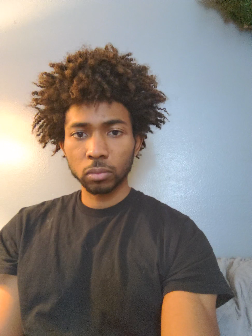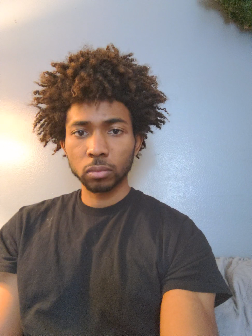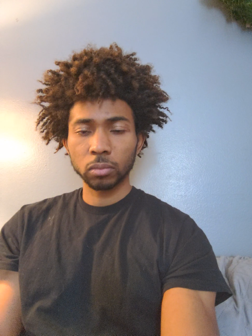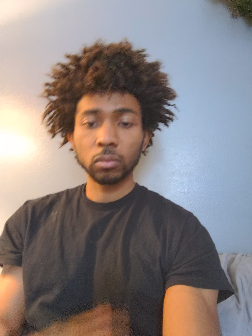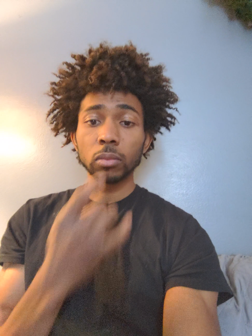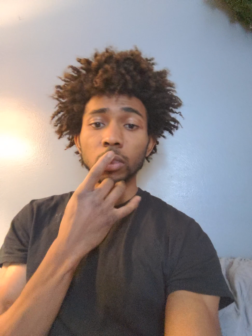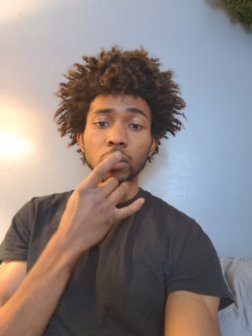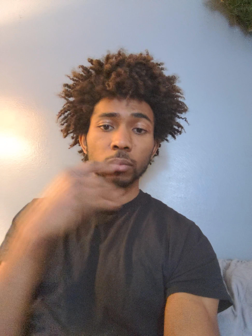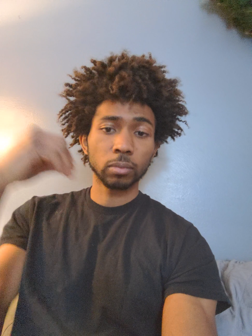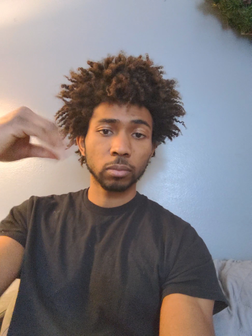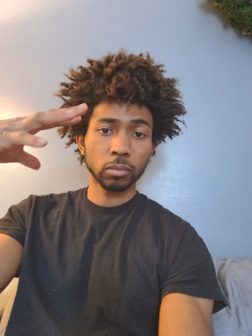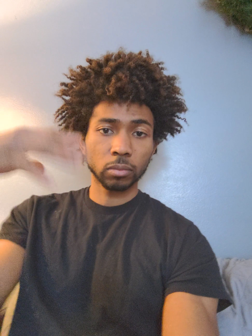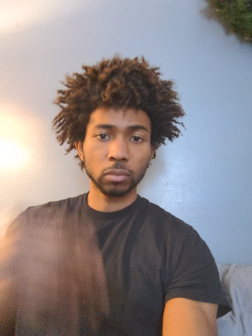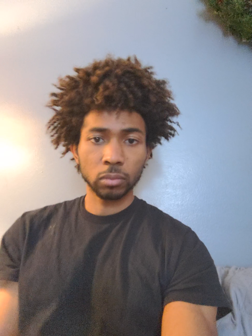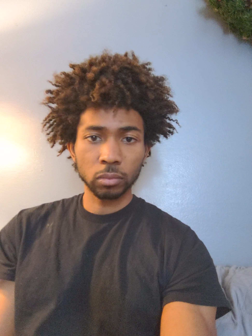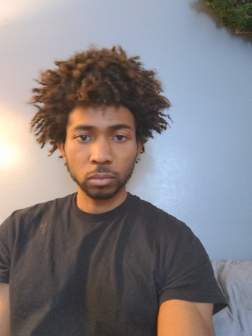lamp